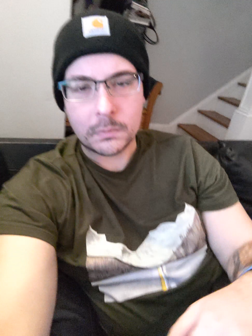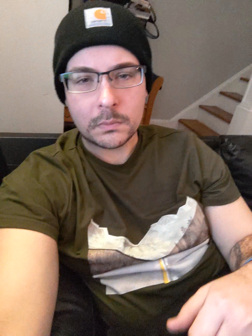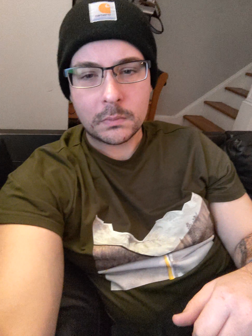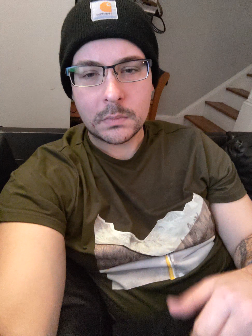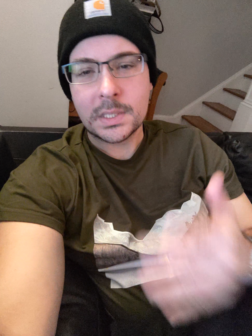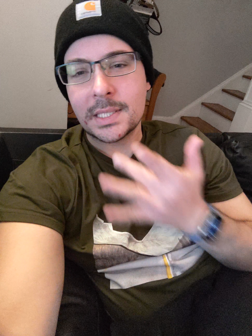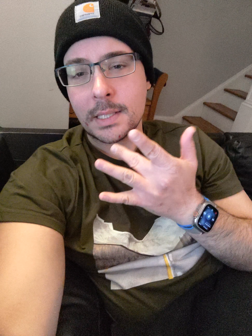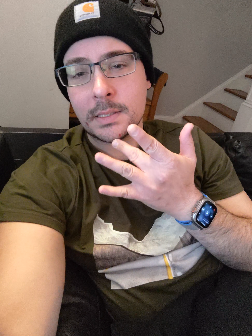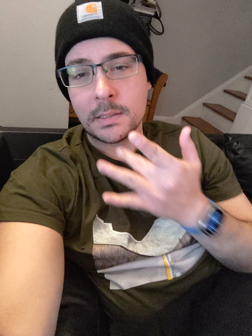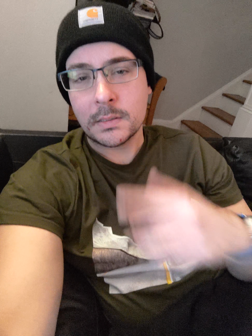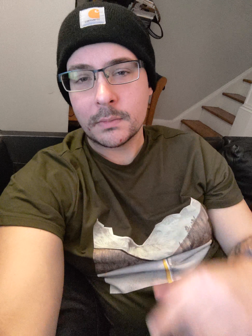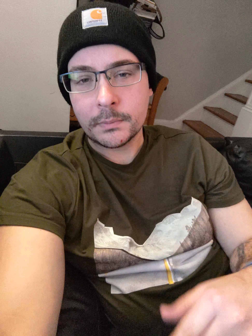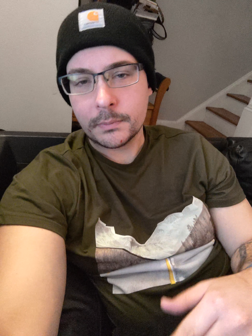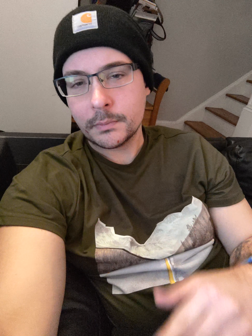taste